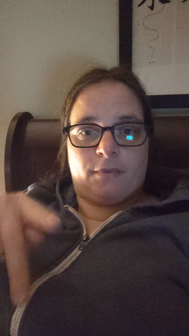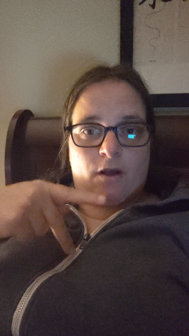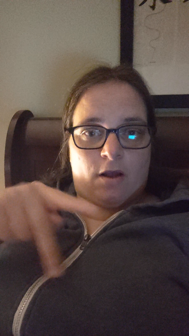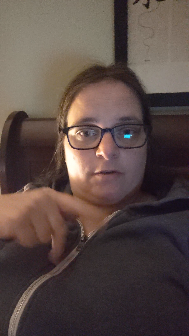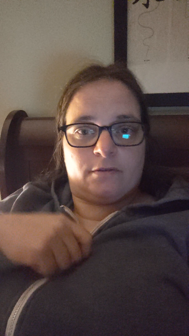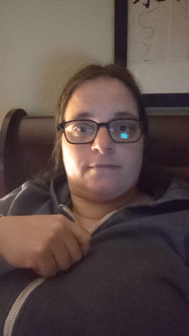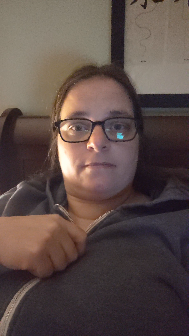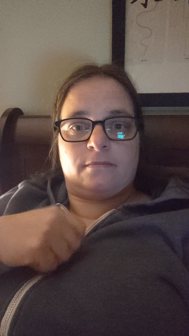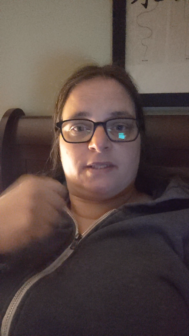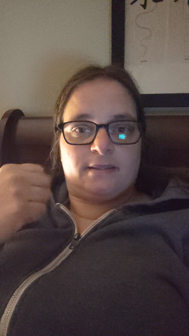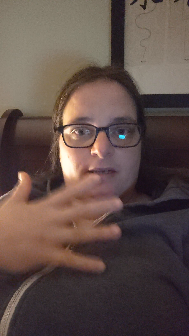scared